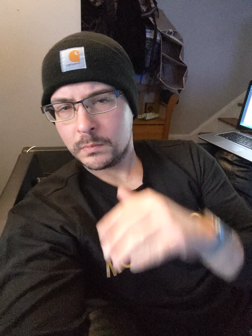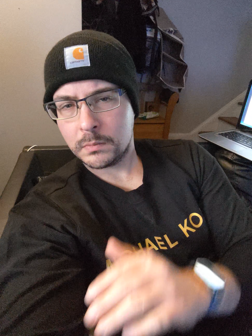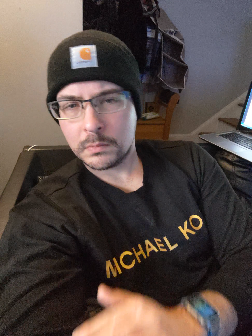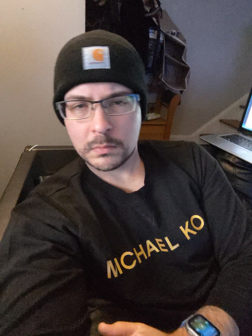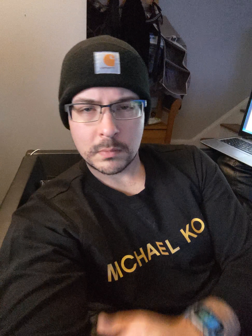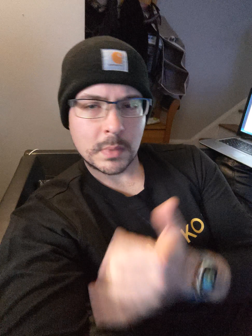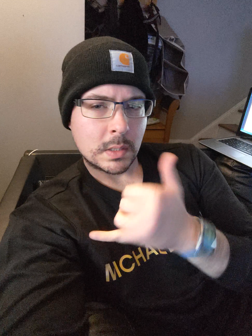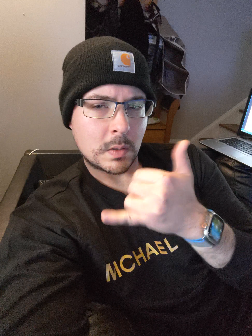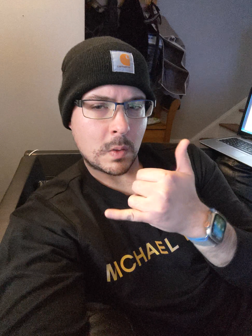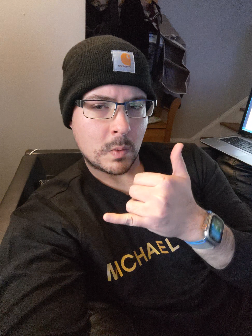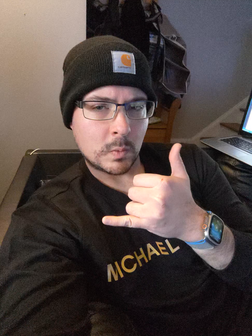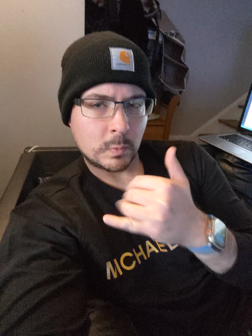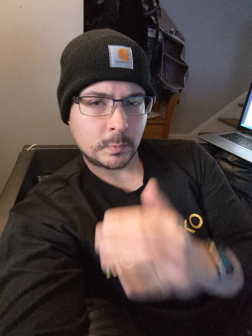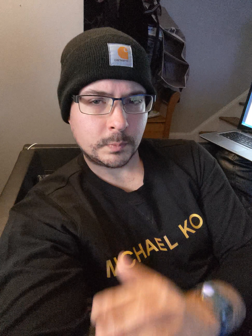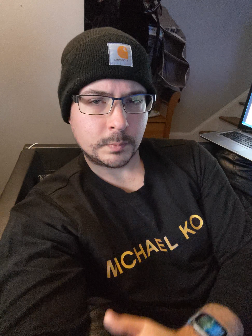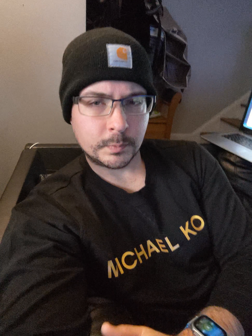yellow